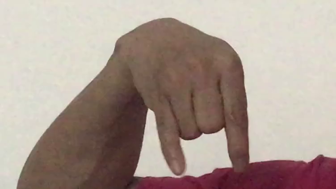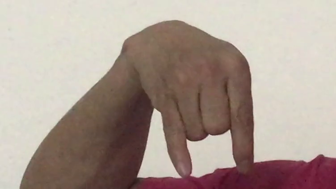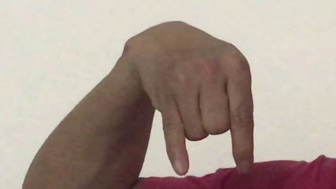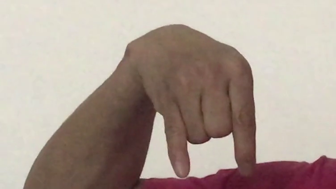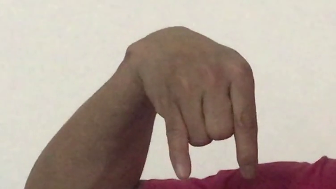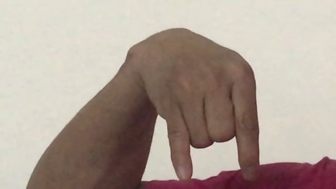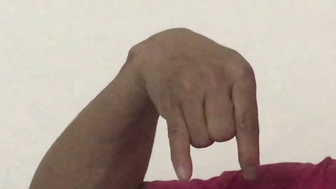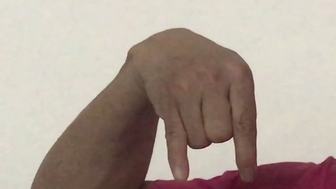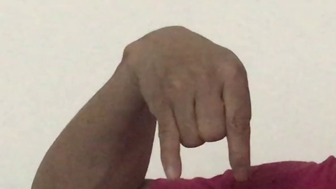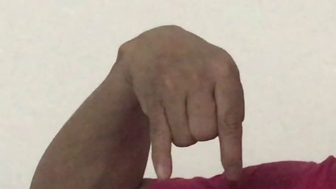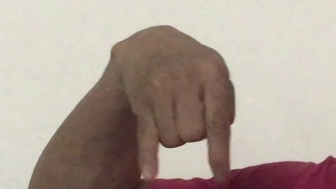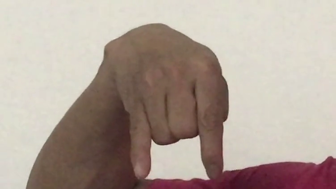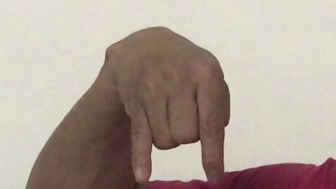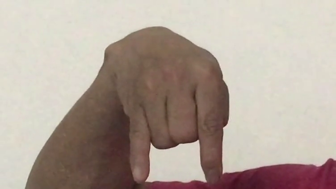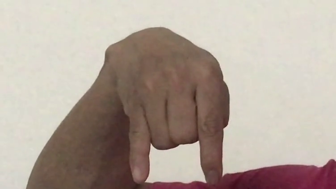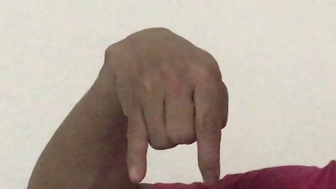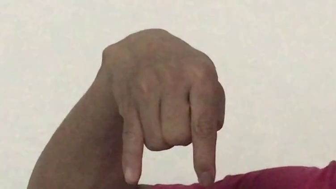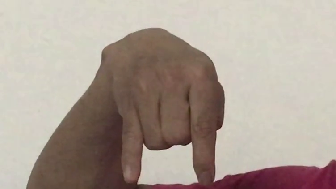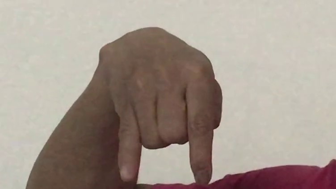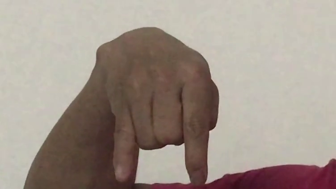फ